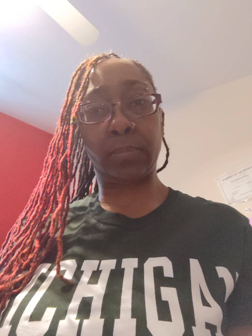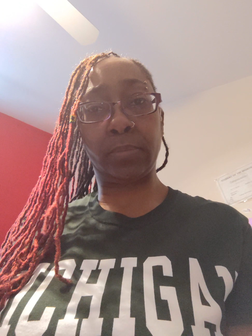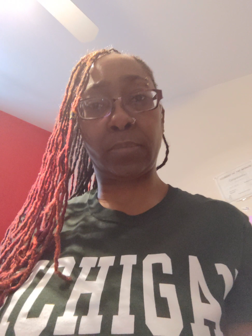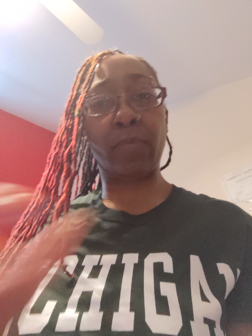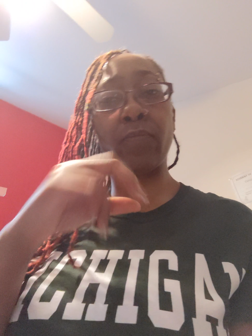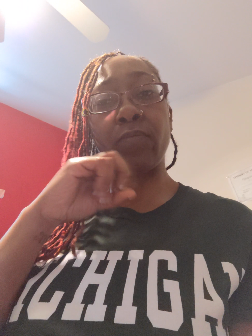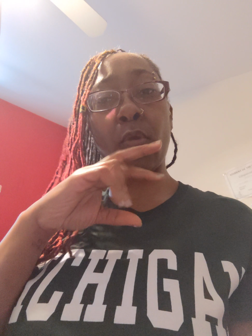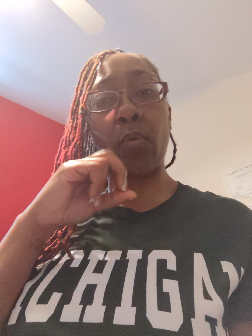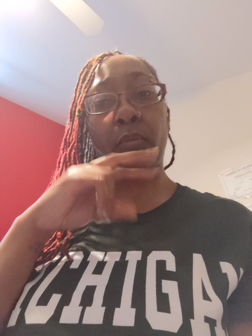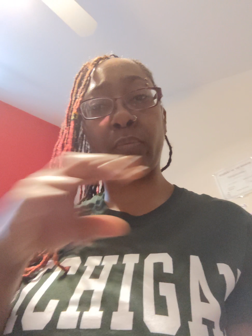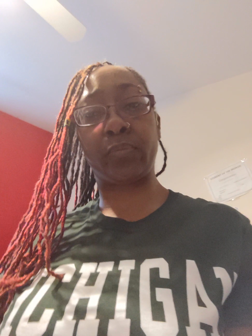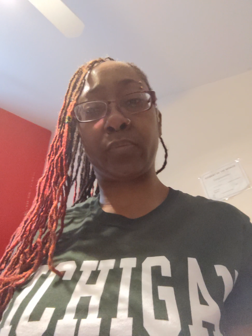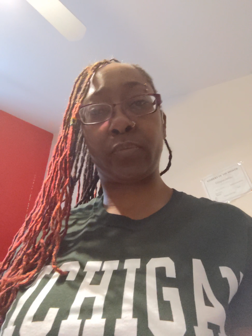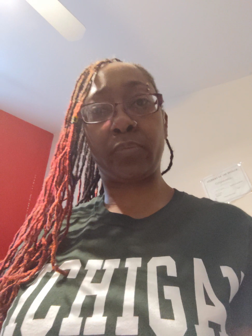frog